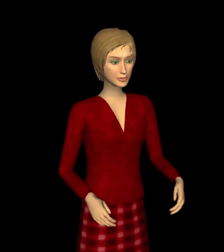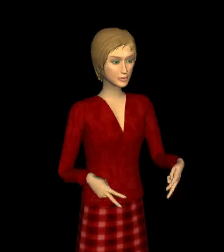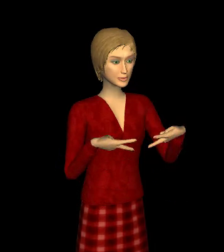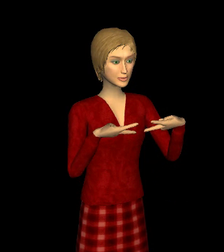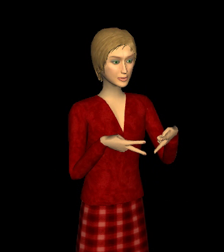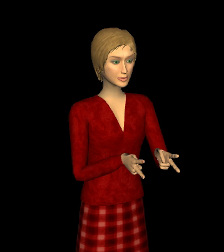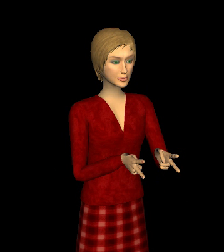تفويض